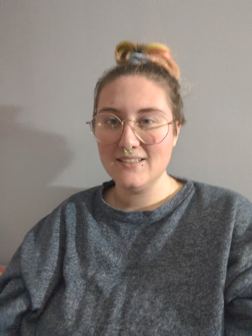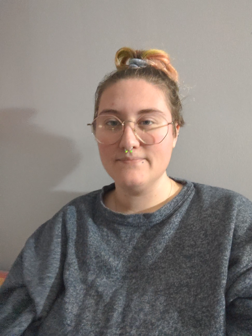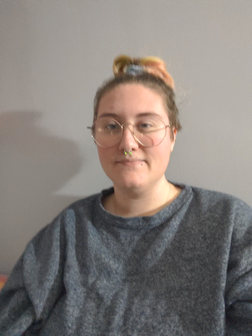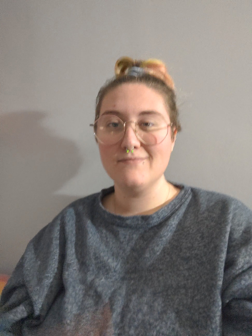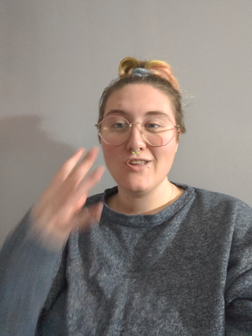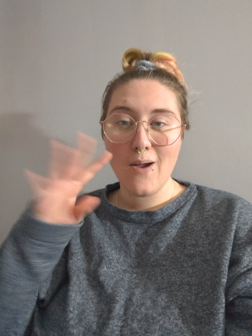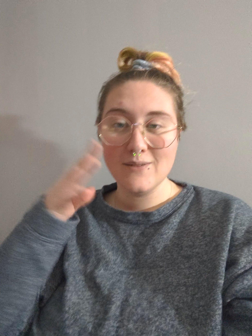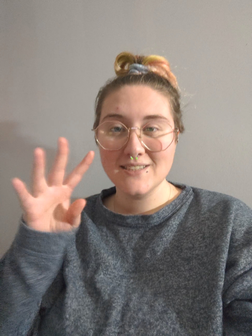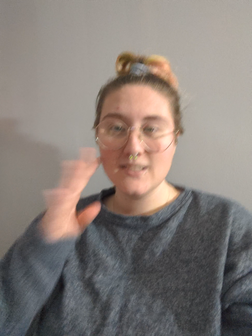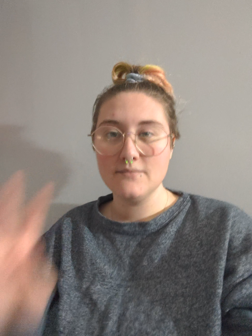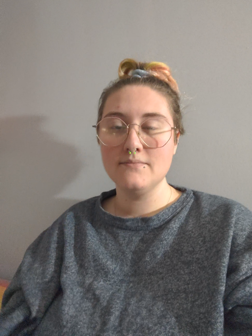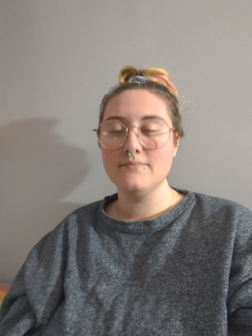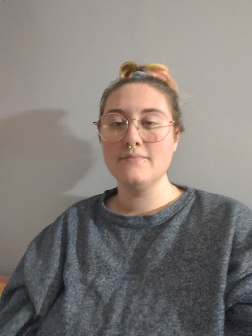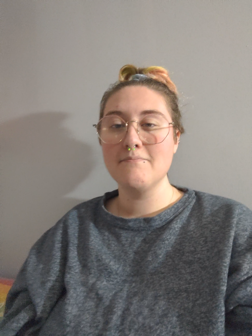noisy